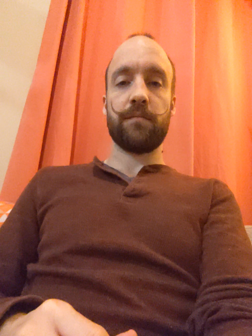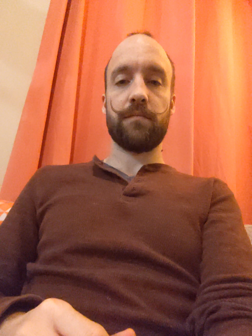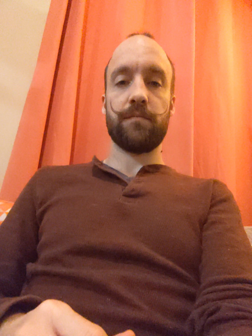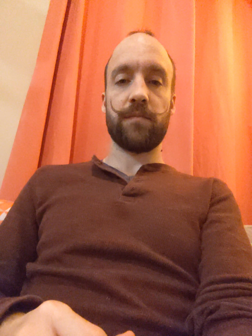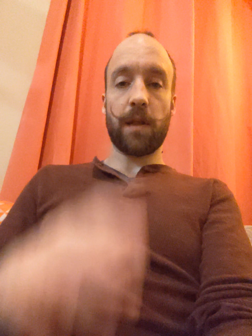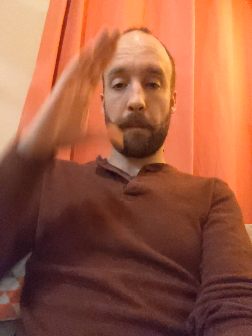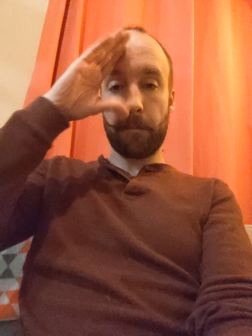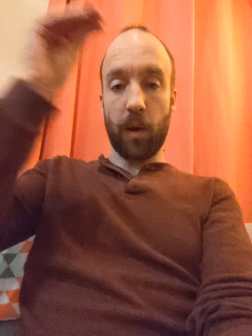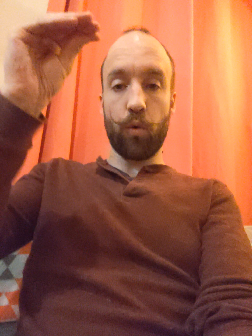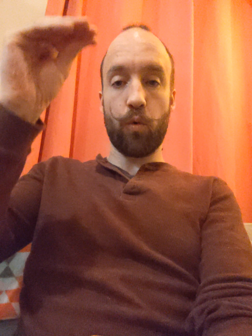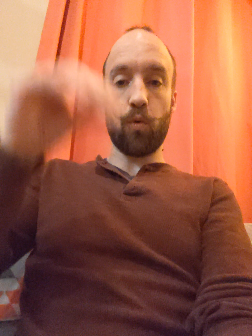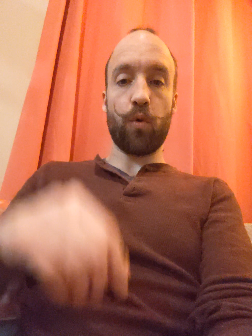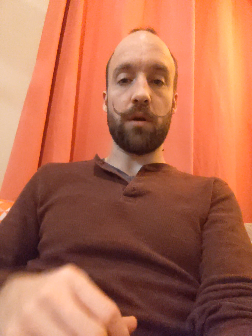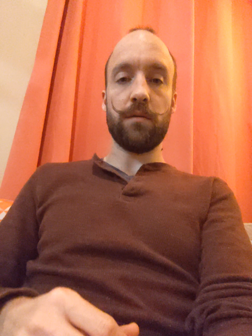boy